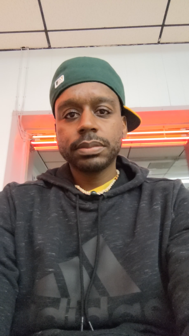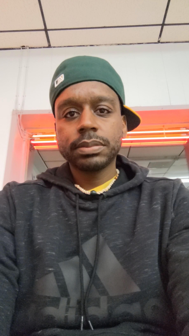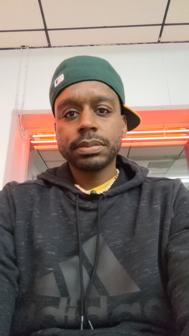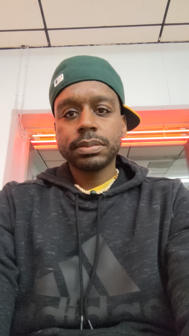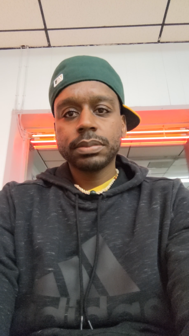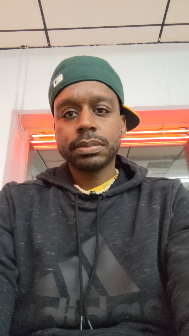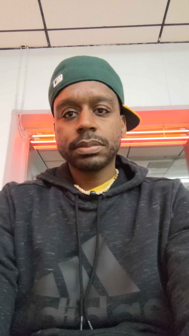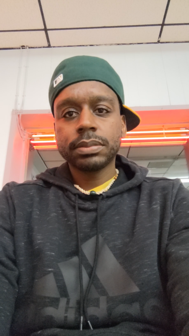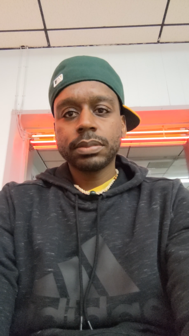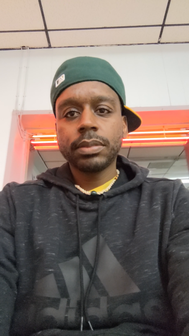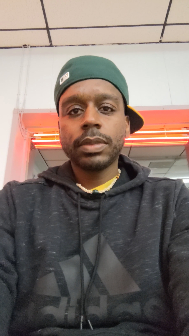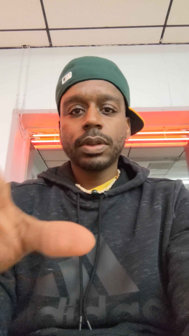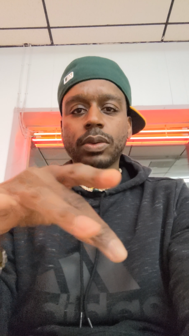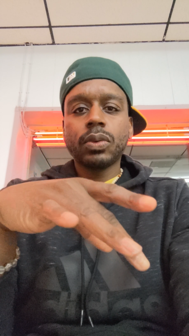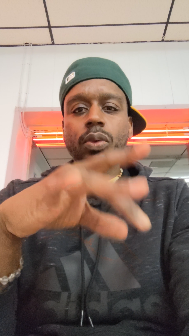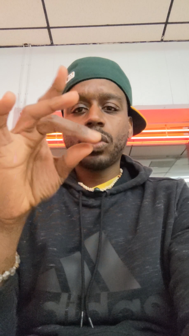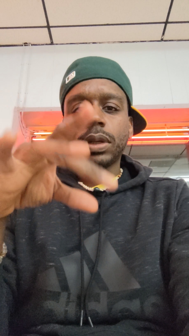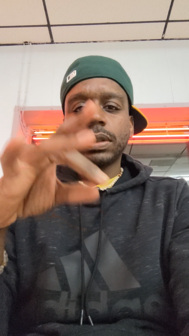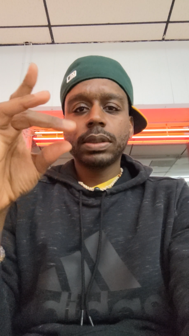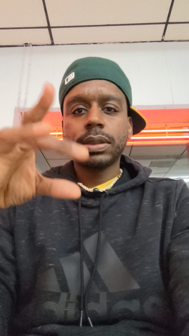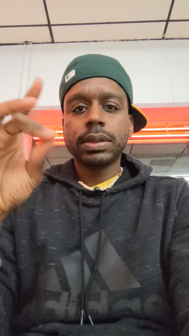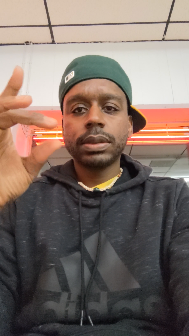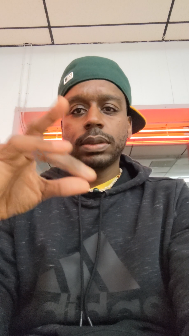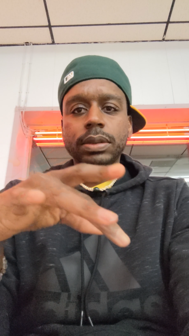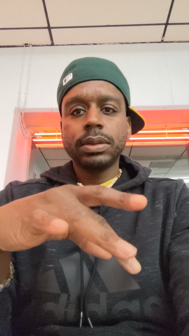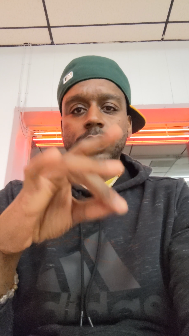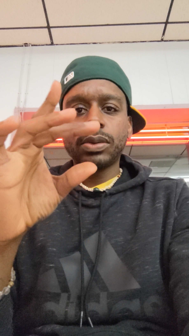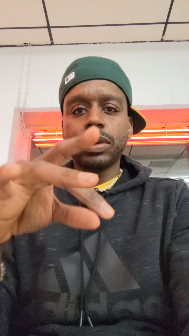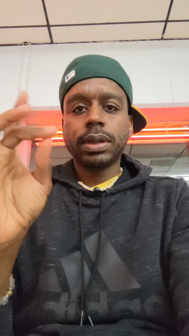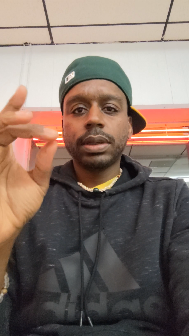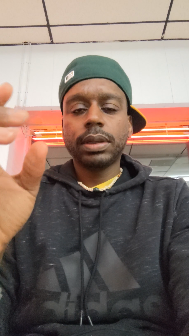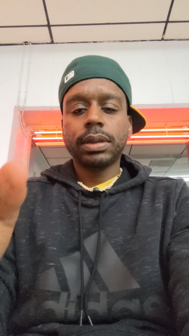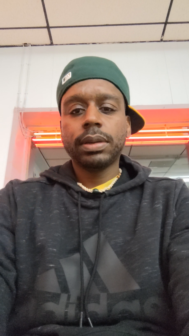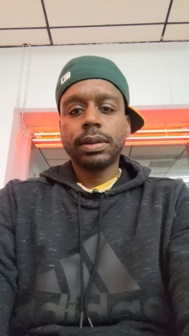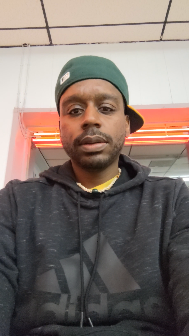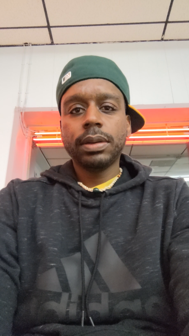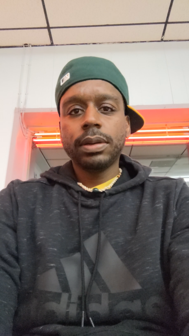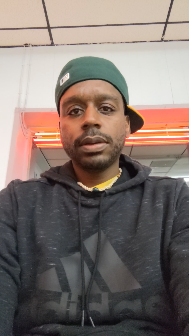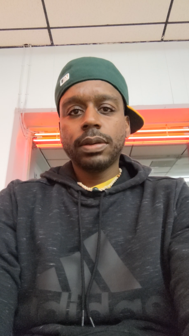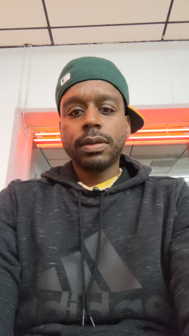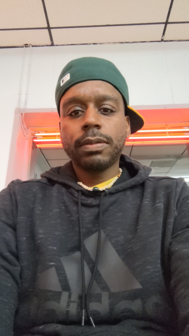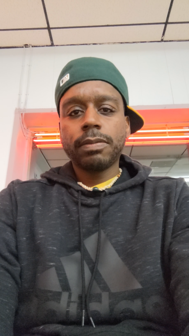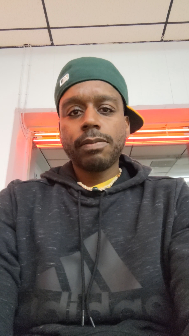choose